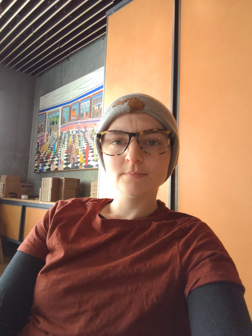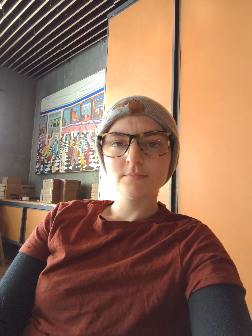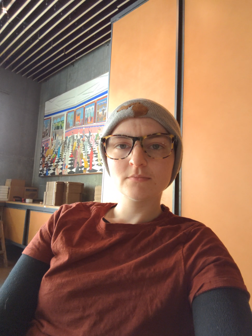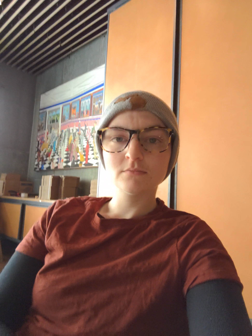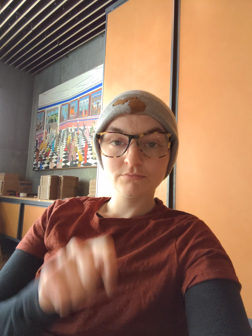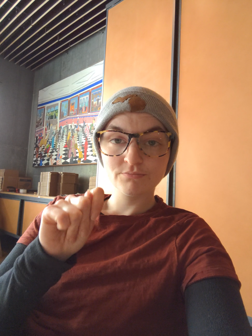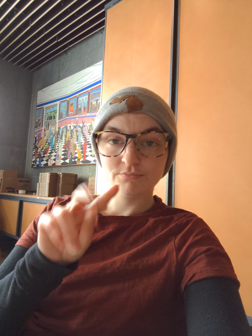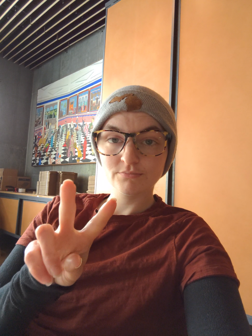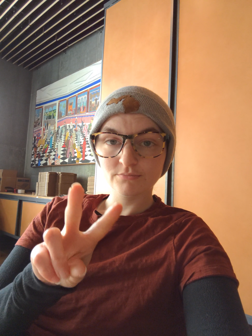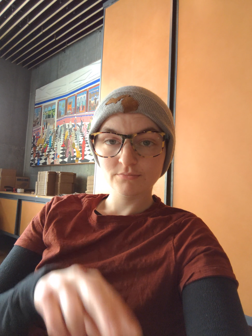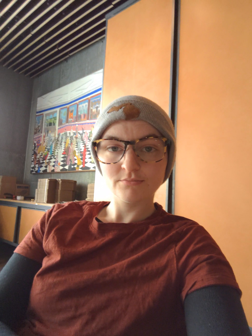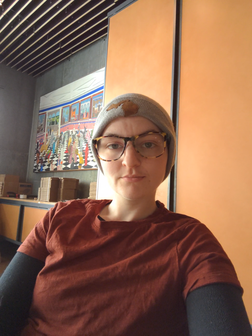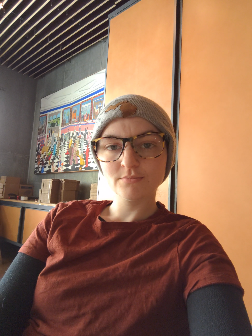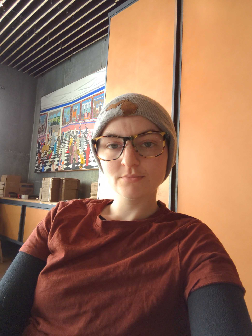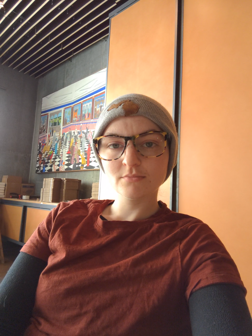TV